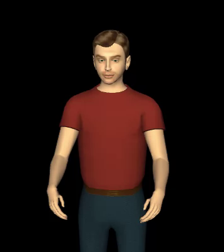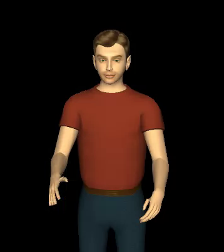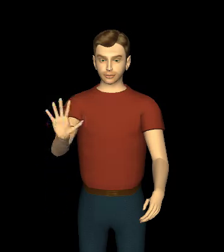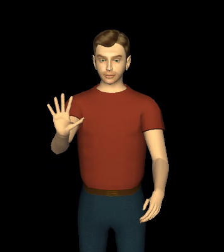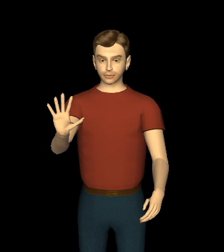5